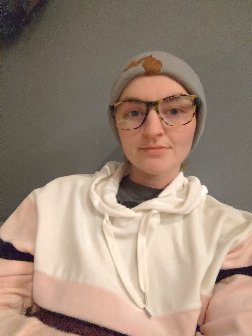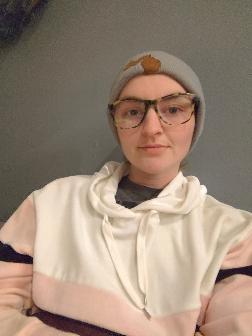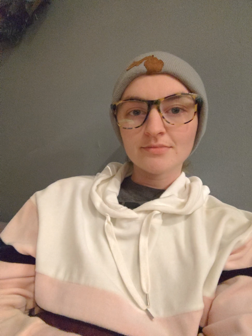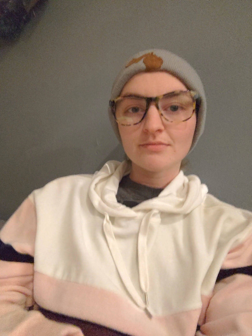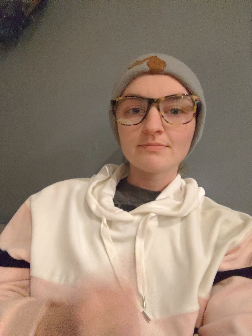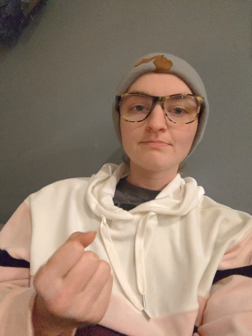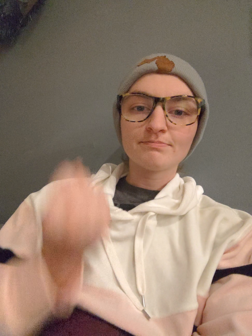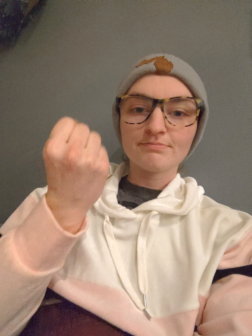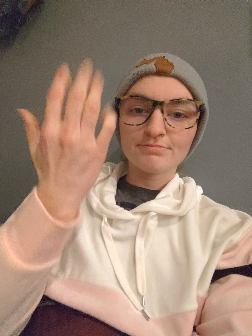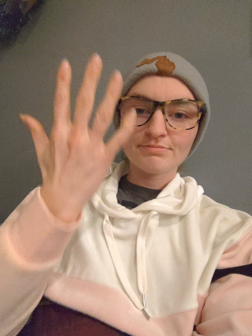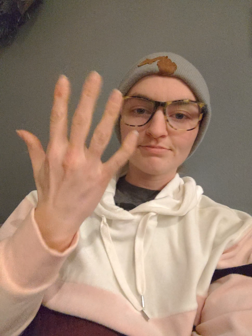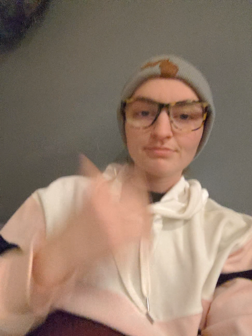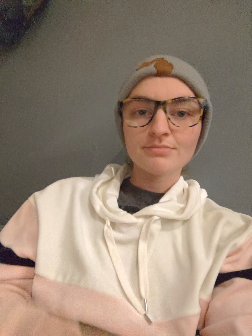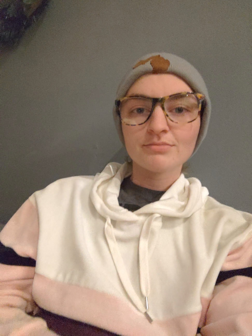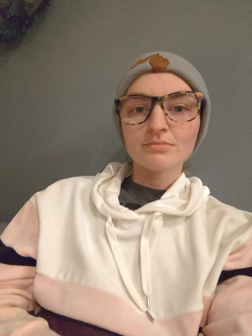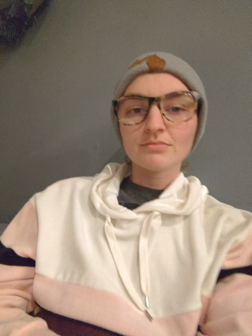mitten